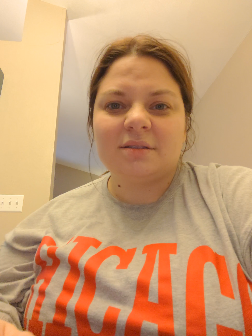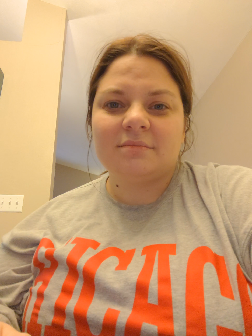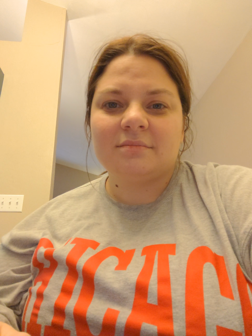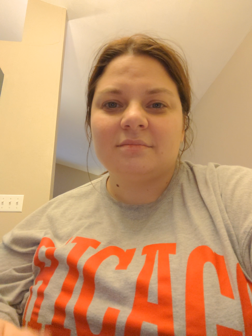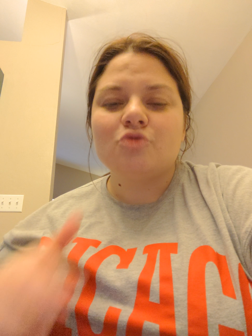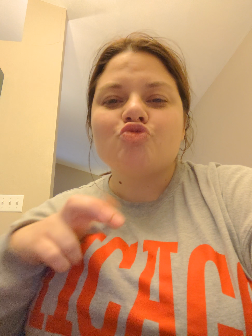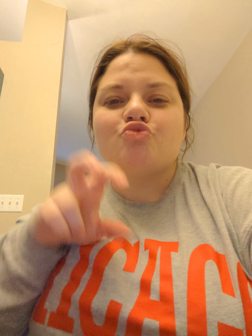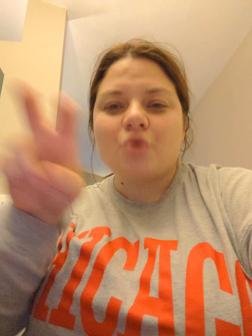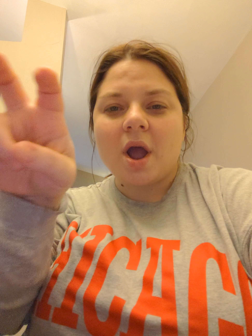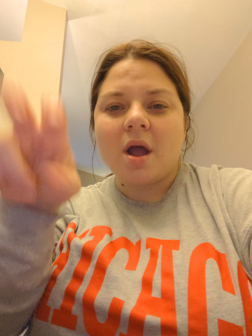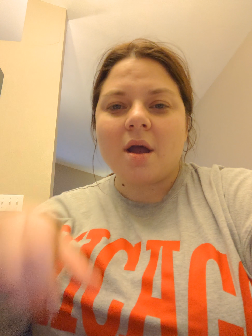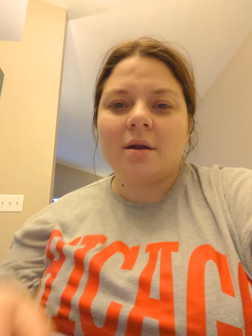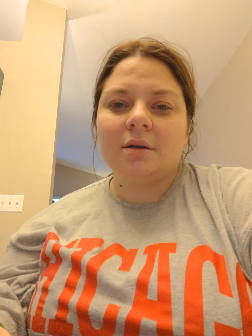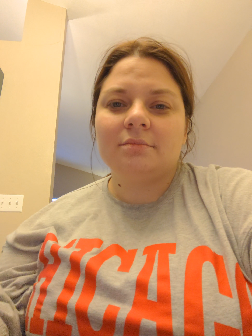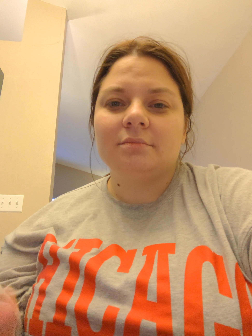ride